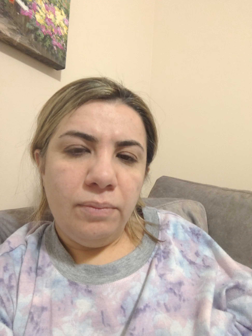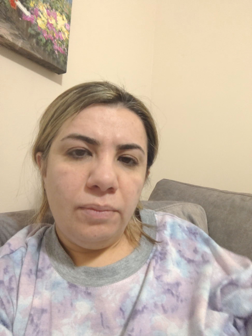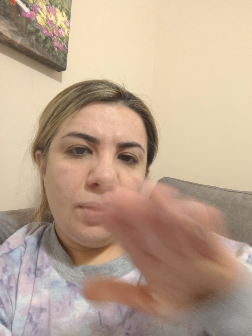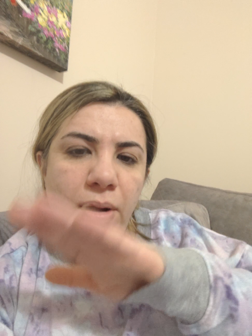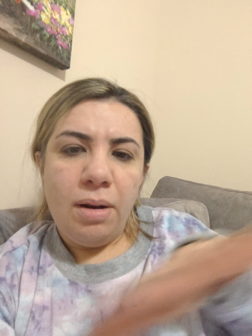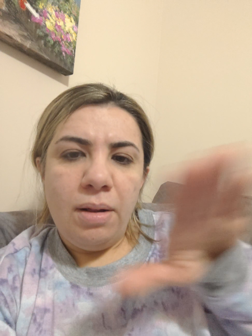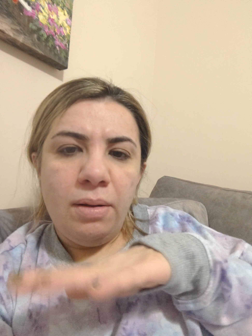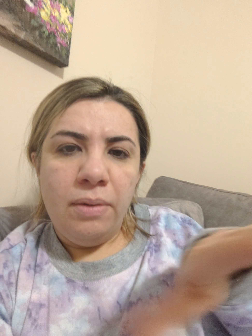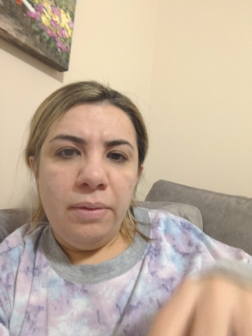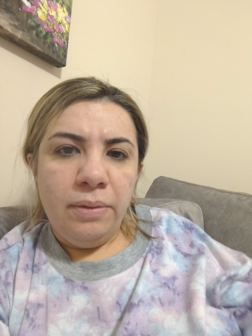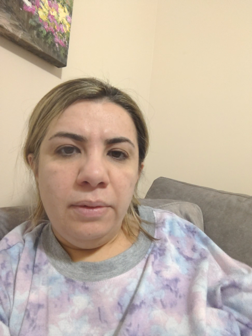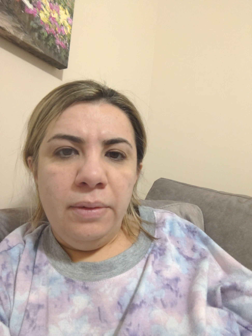clean